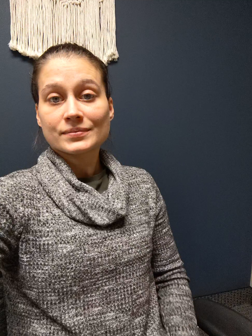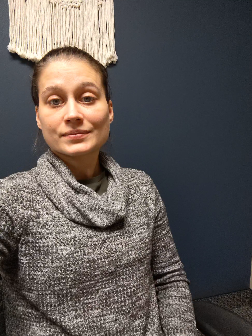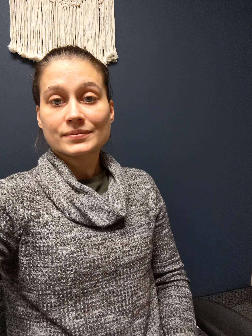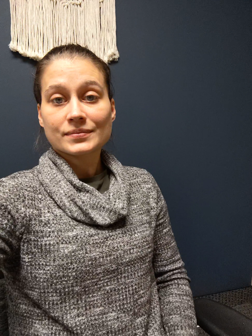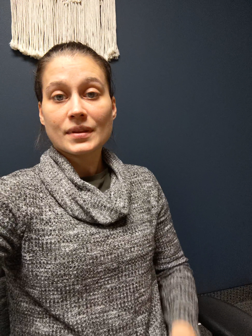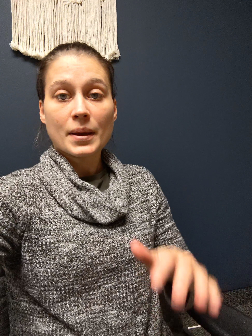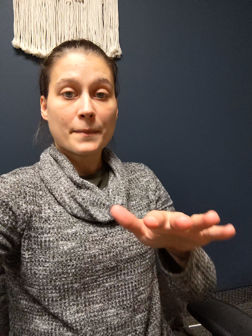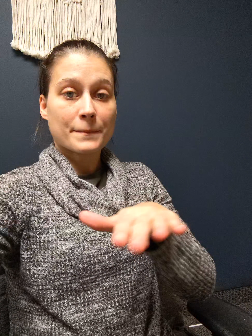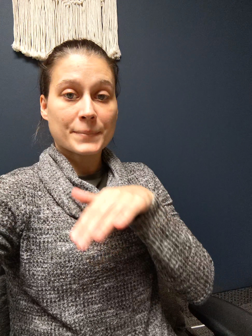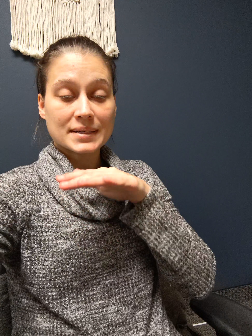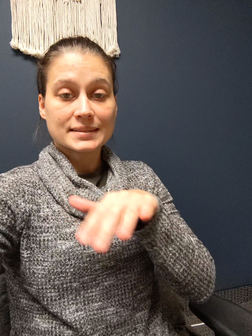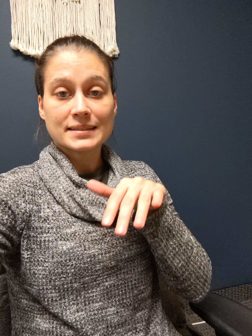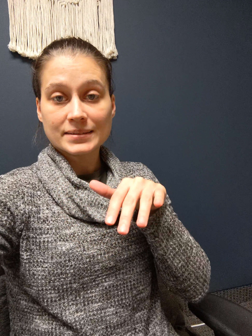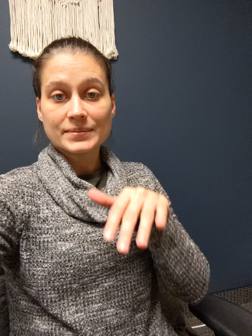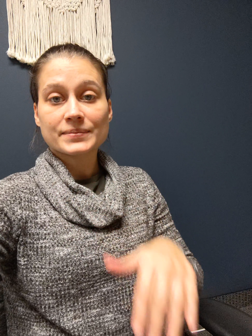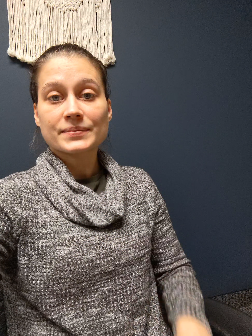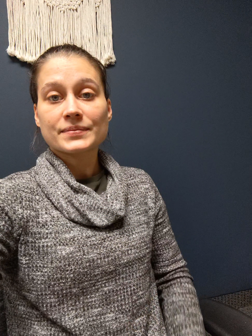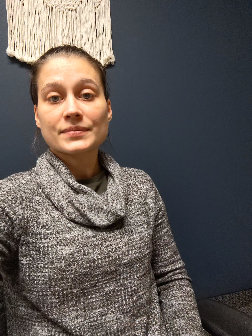mitten